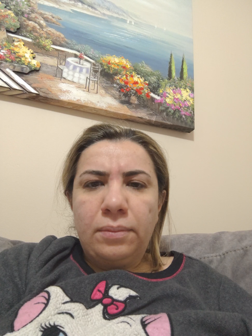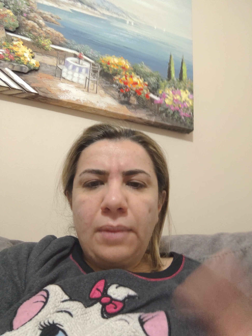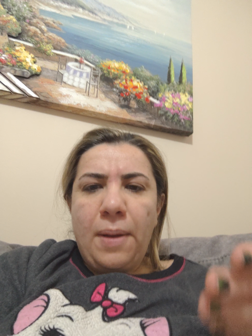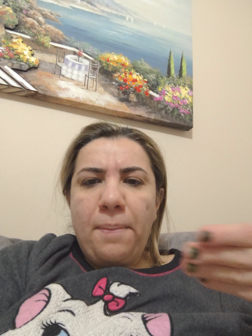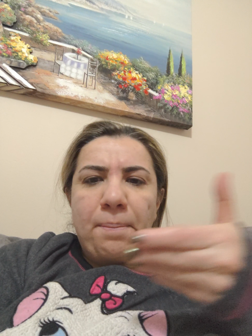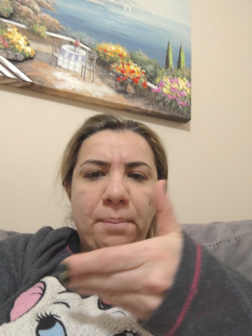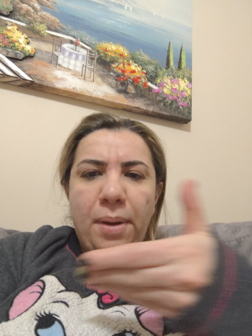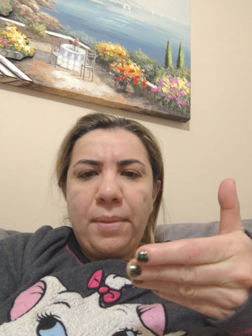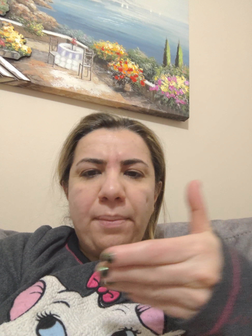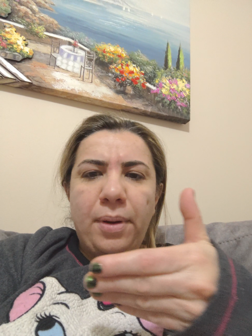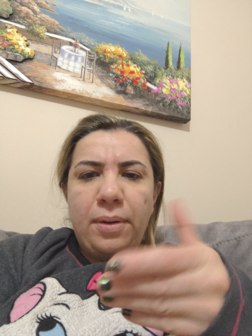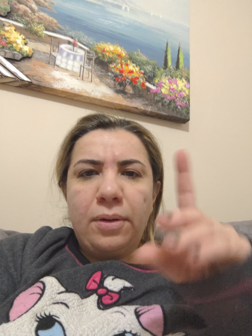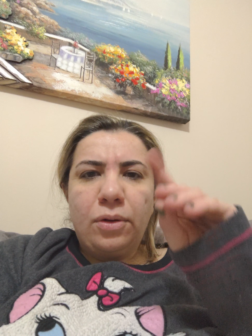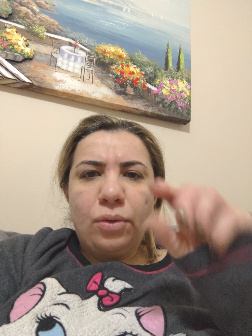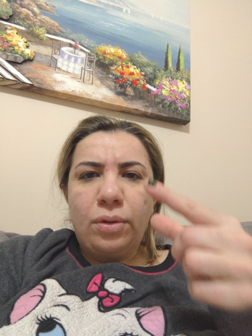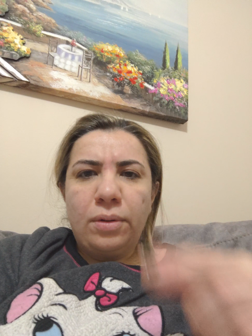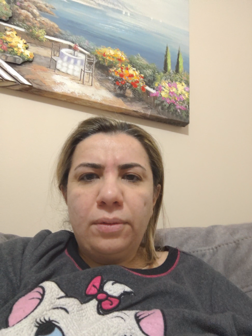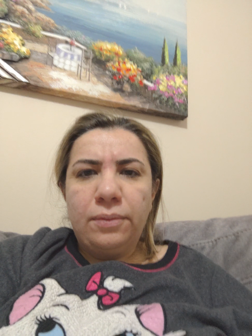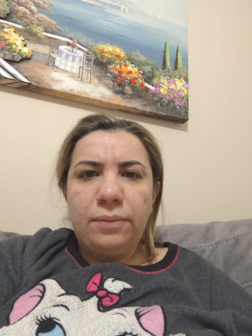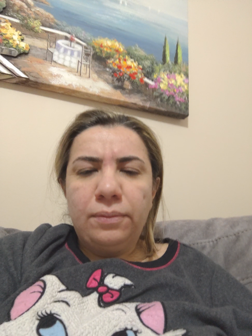puppy